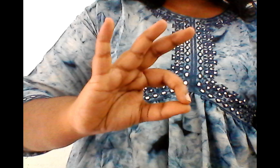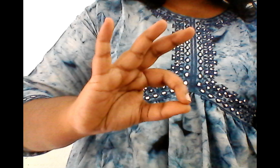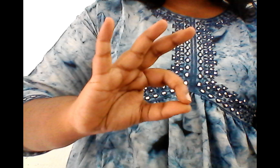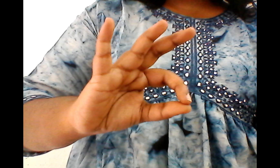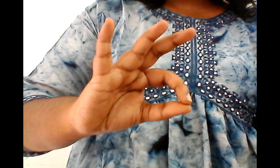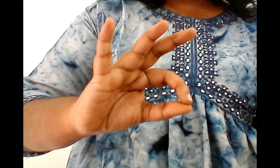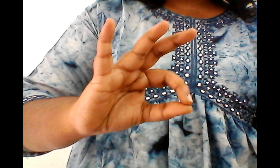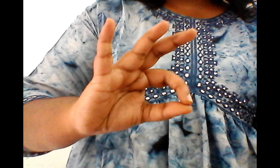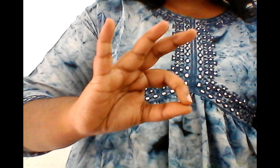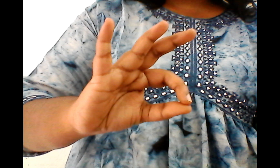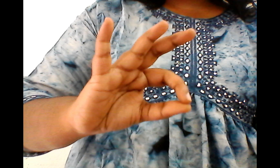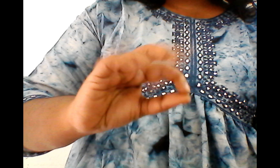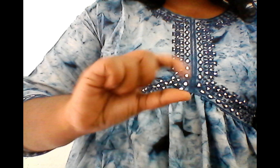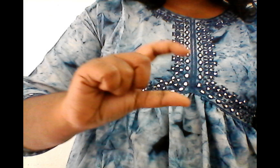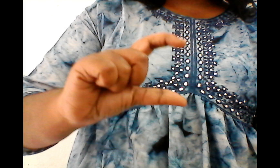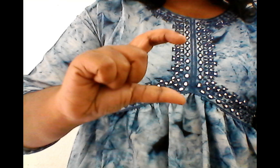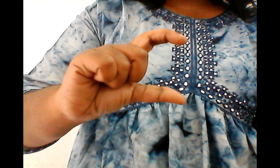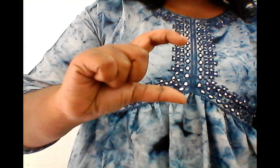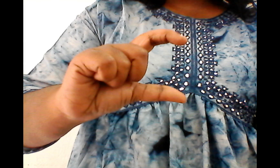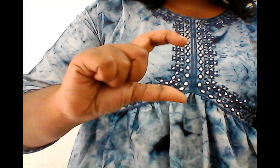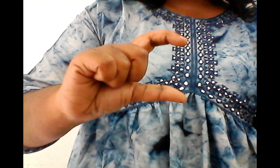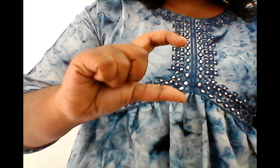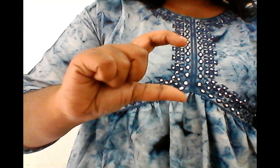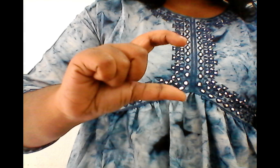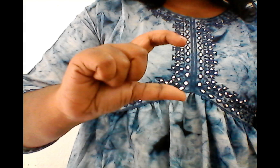ഓ